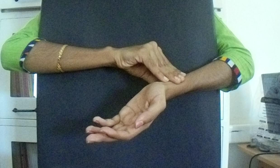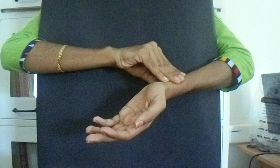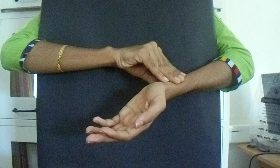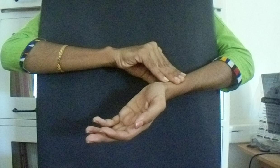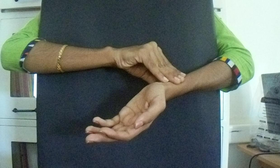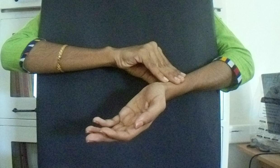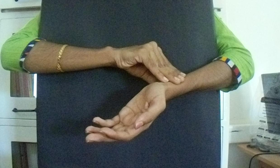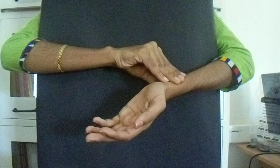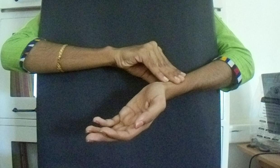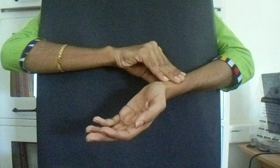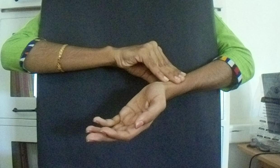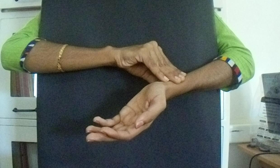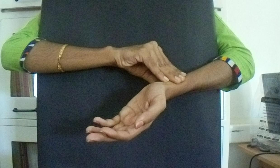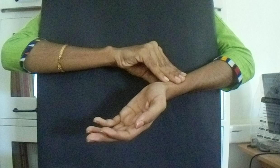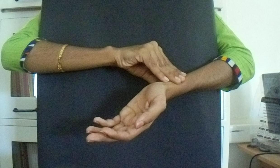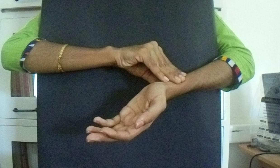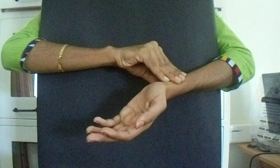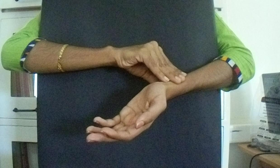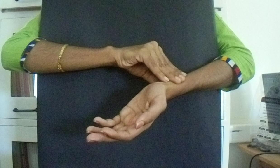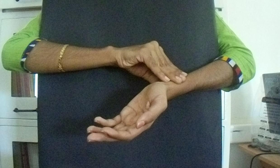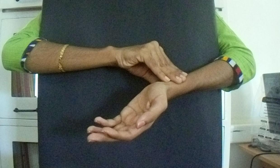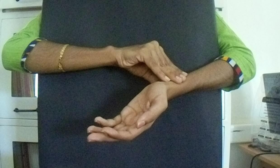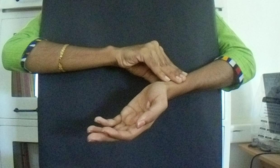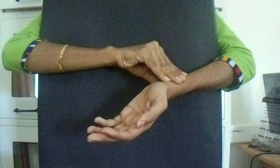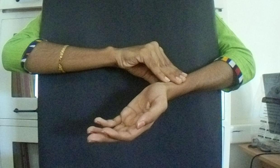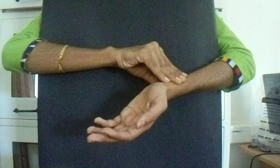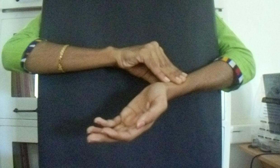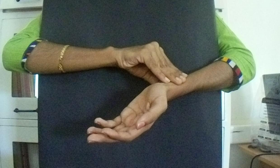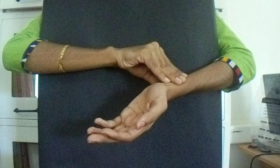doctor